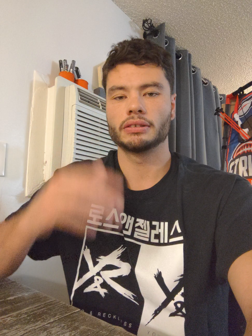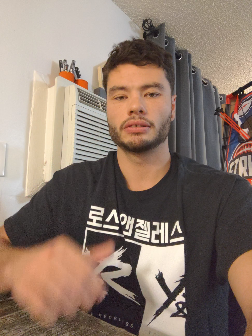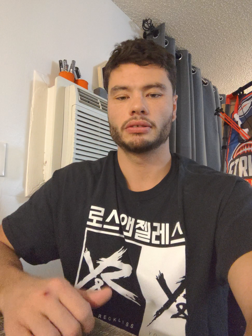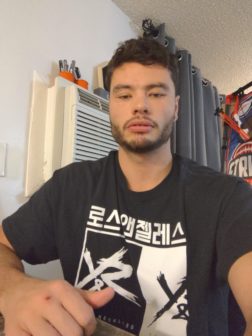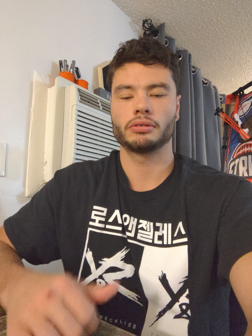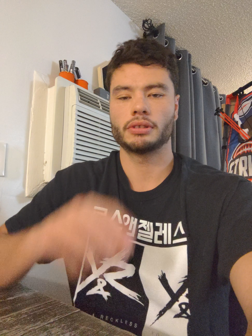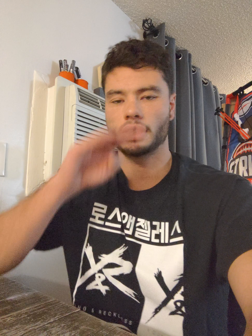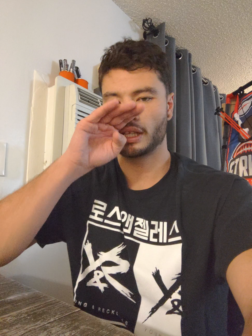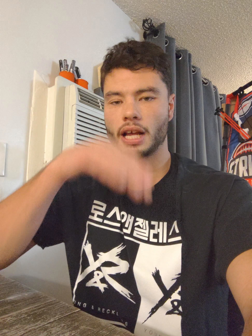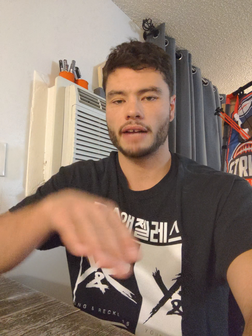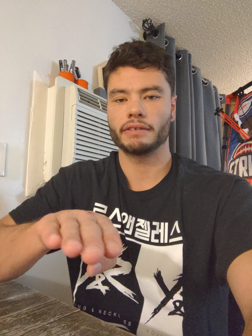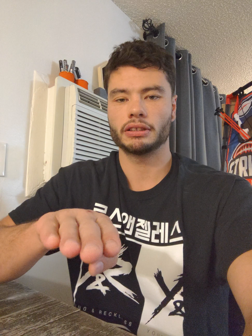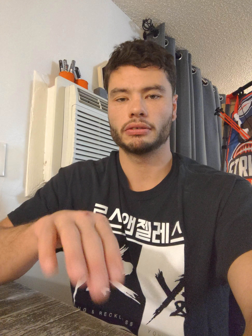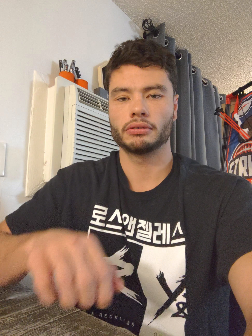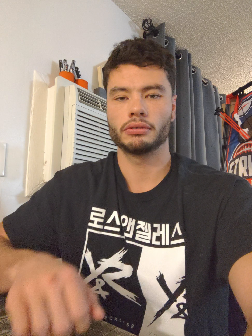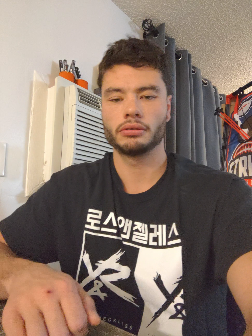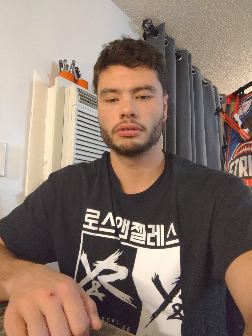elephant